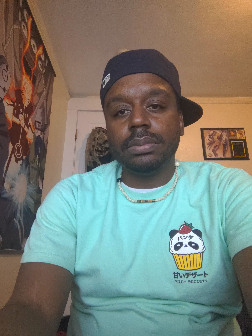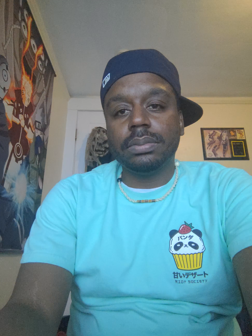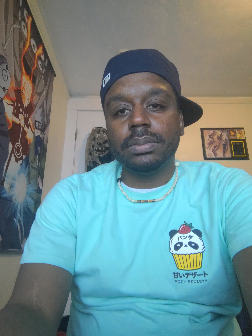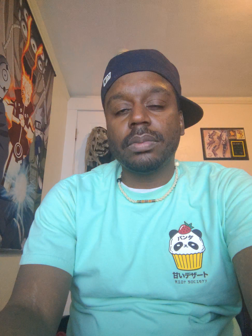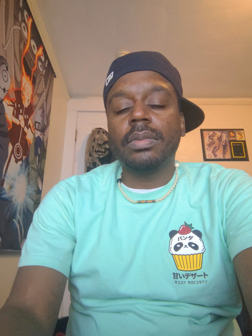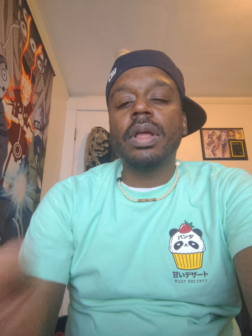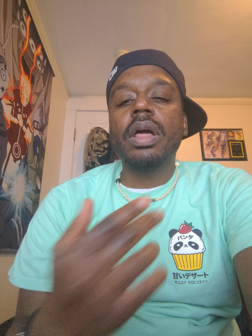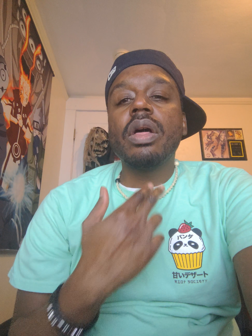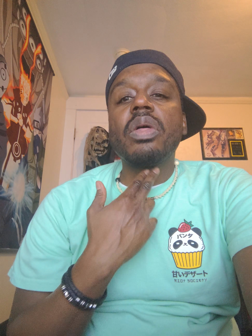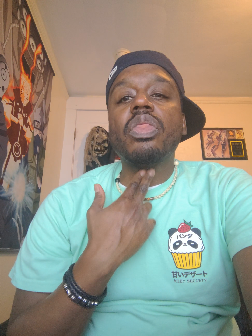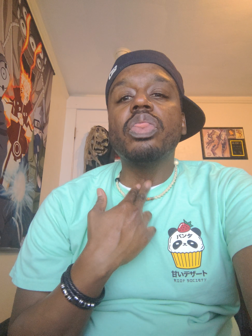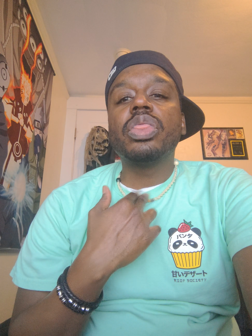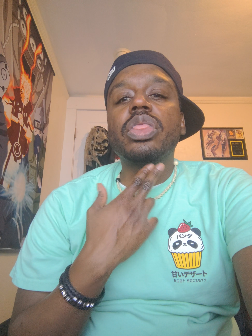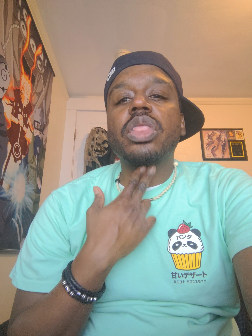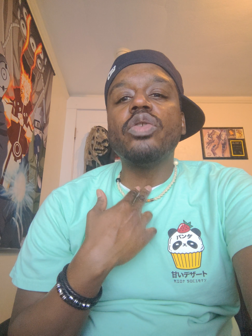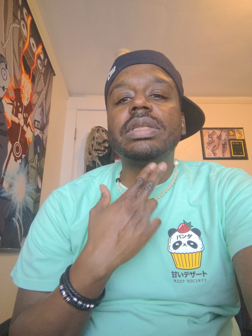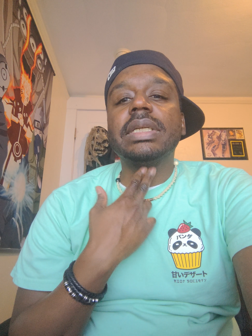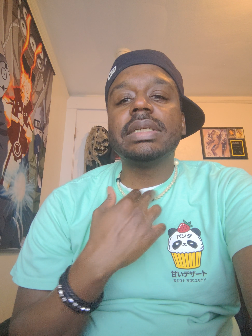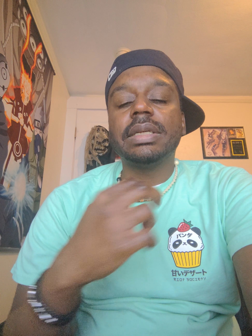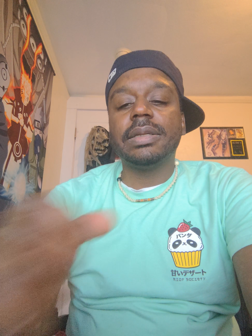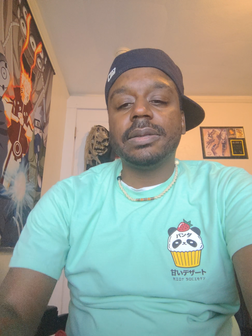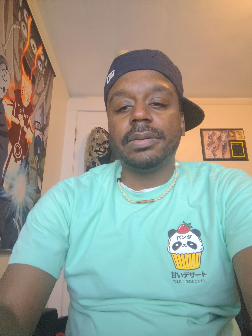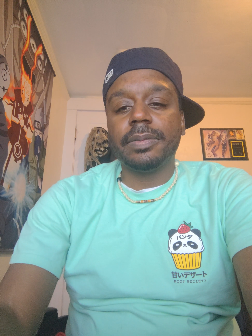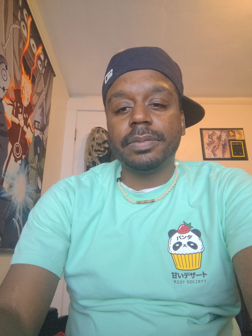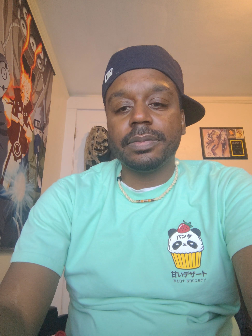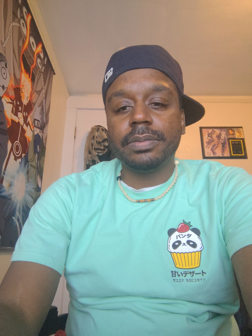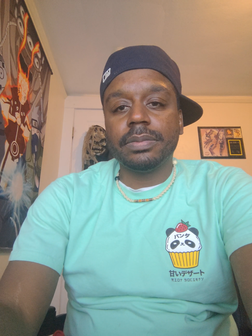thirsty